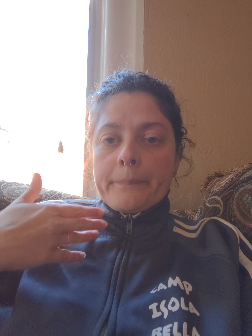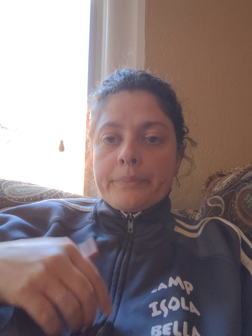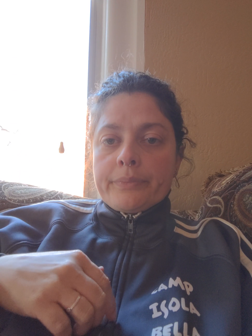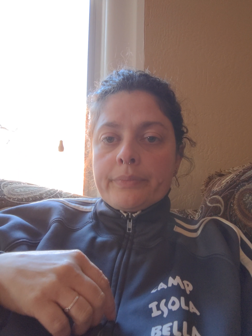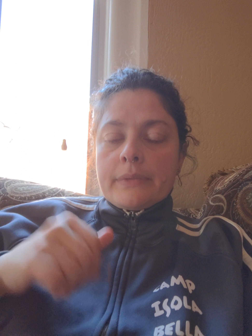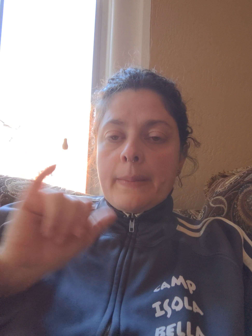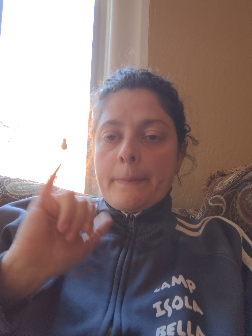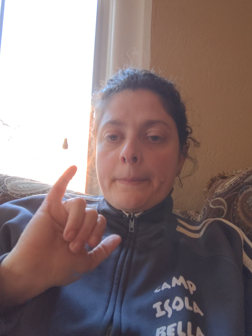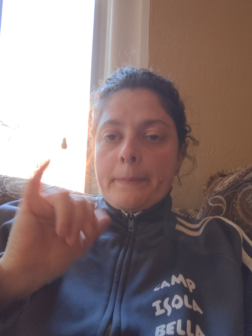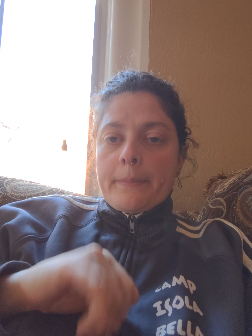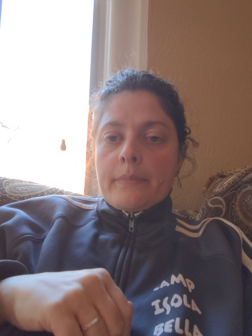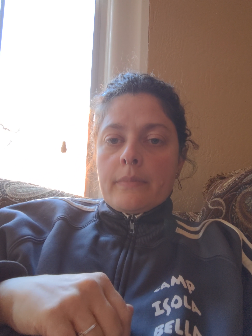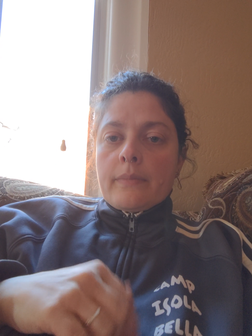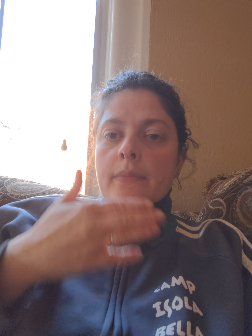same